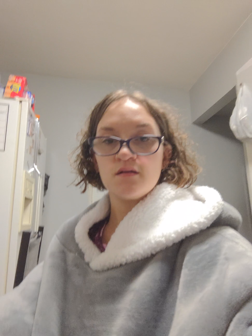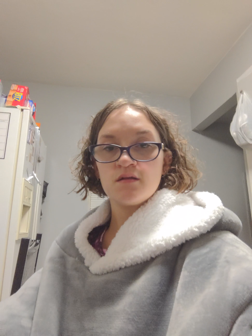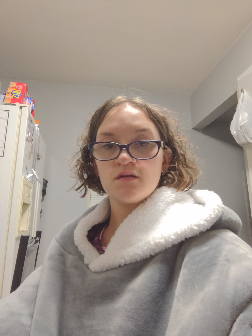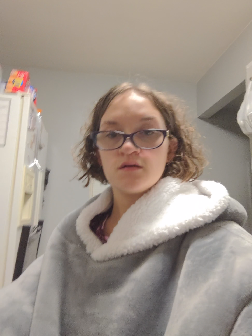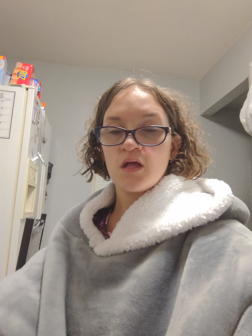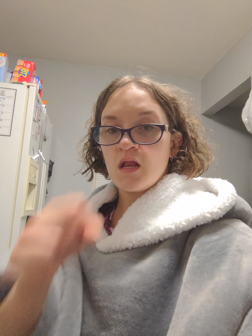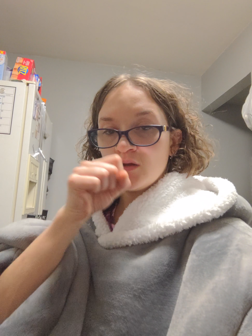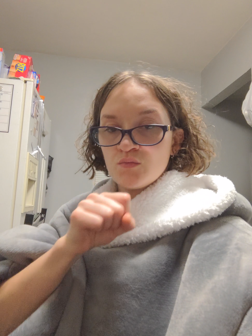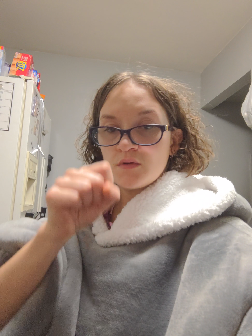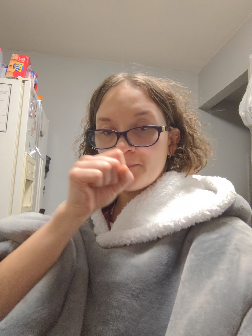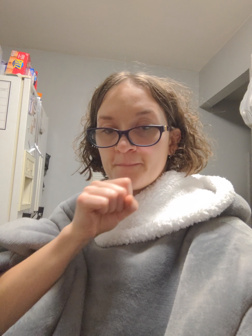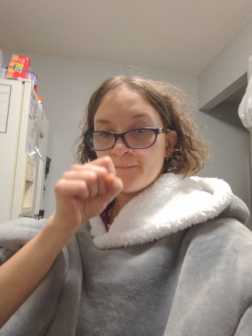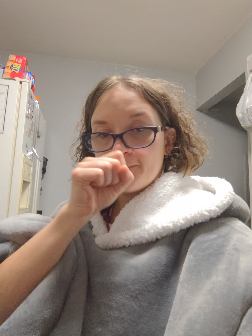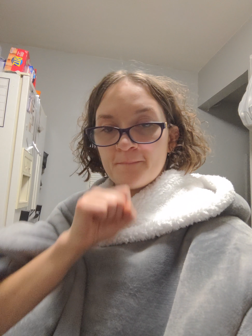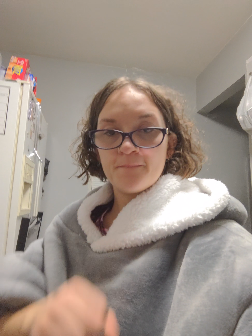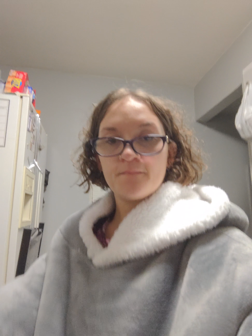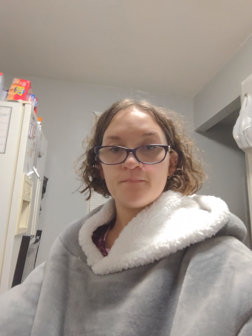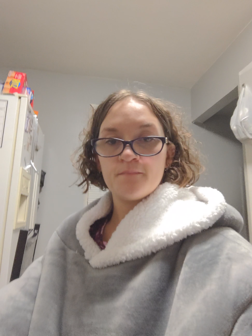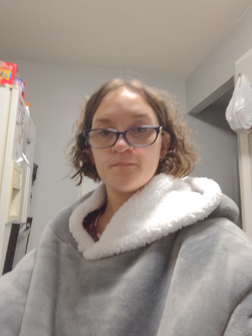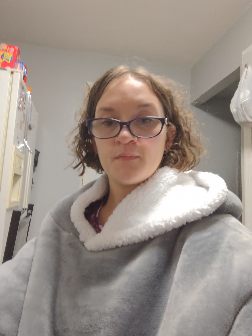ice cream